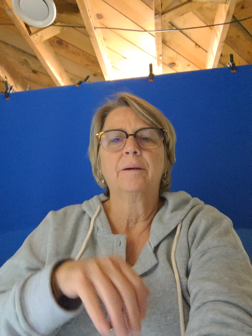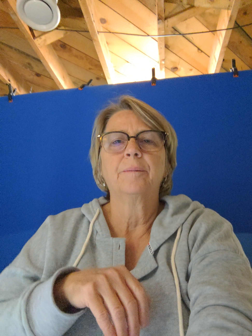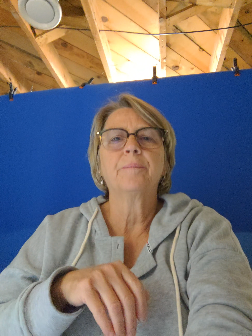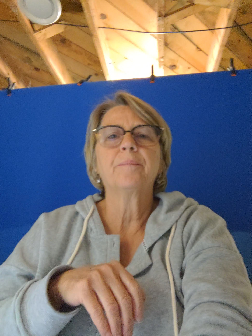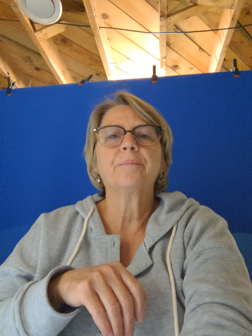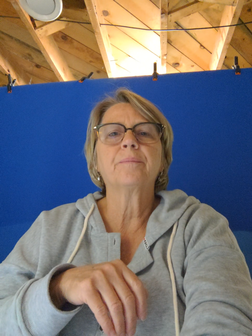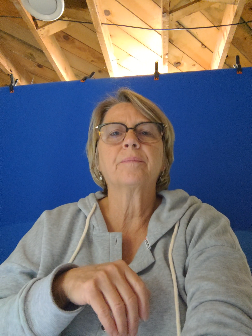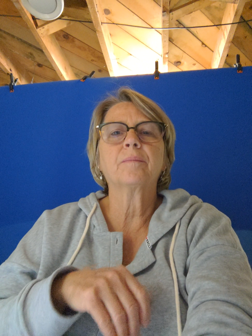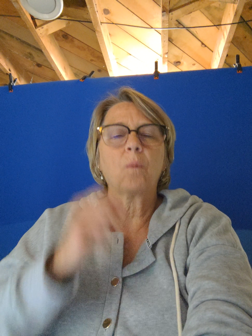stay